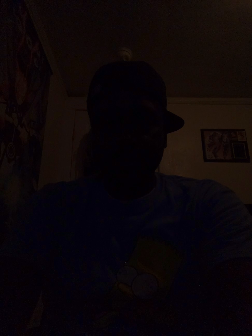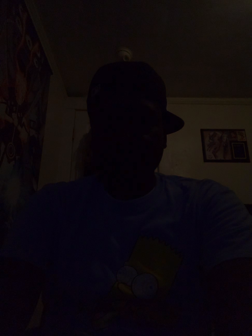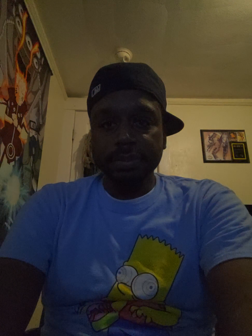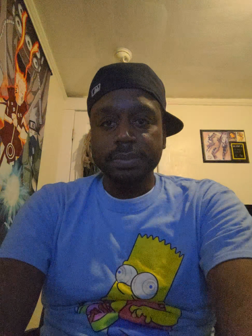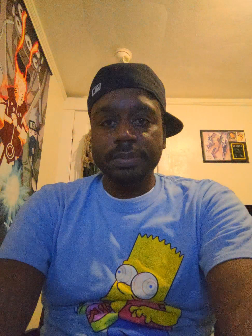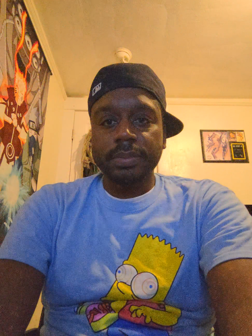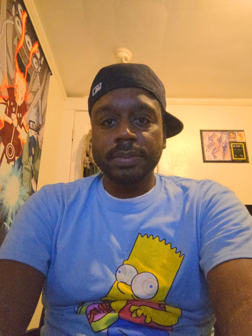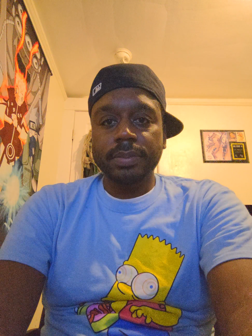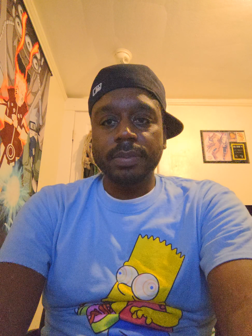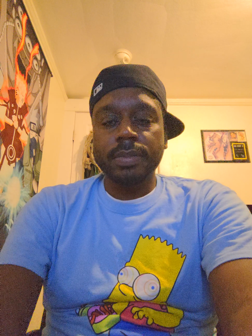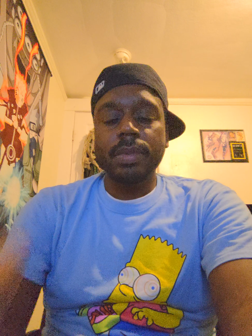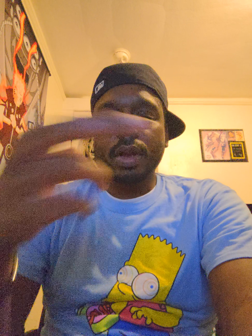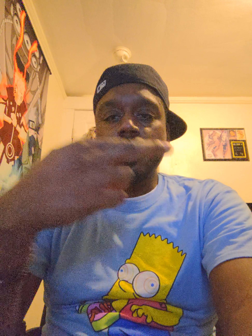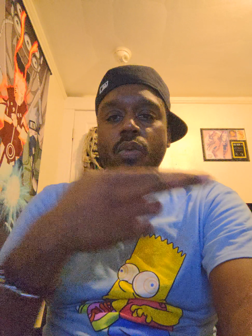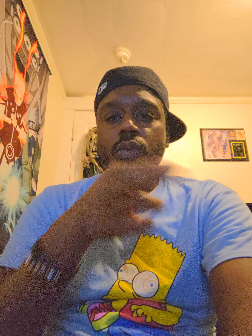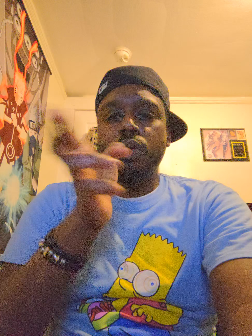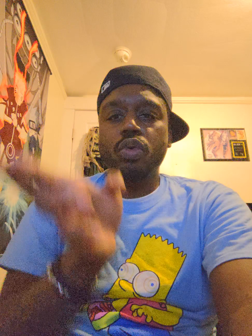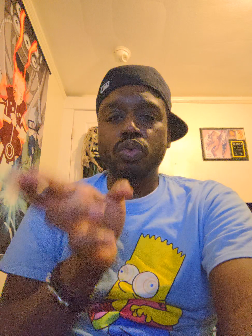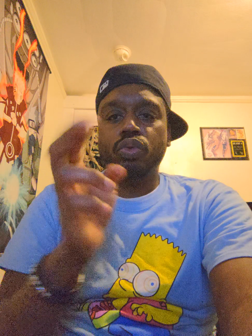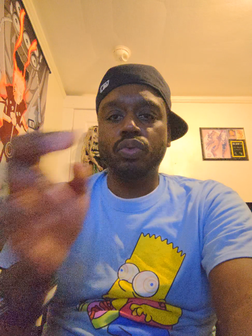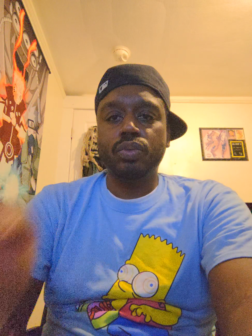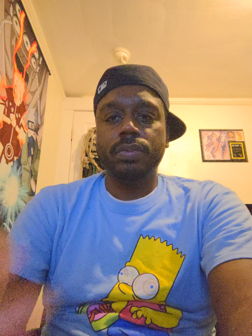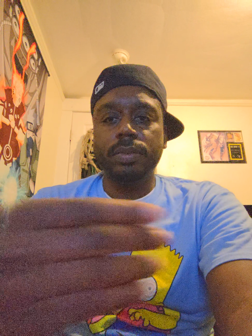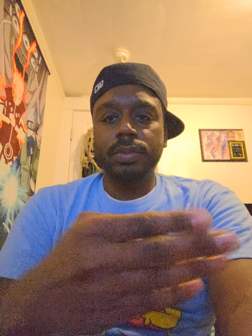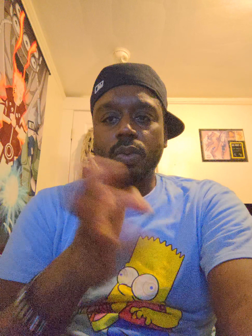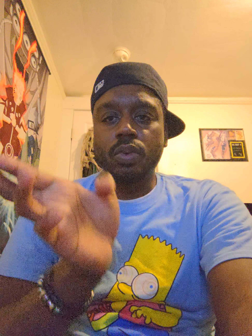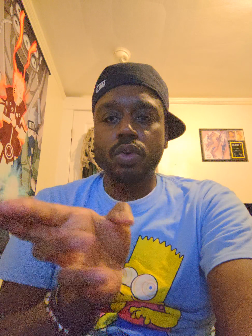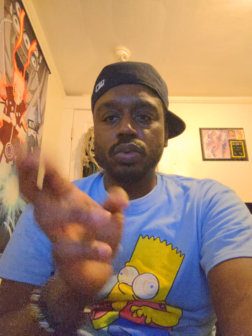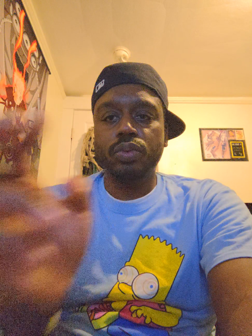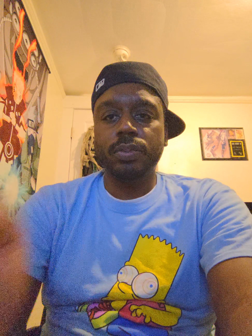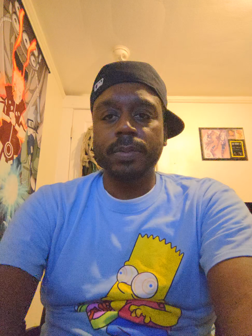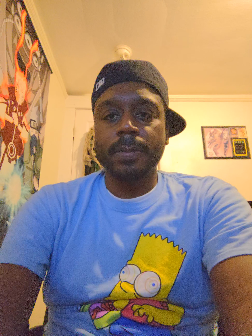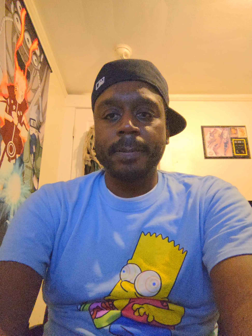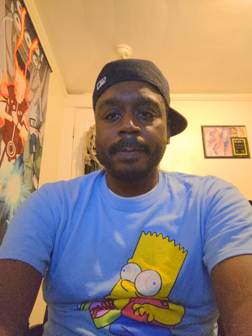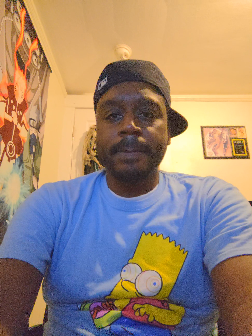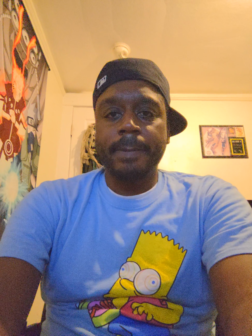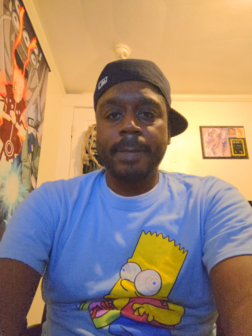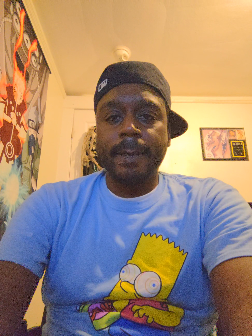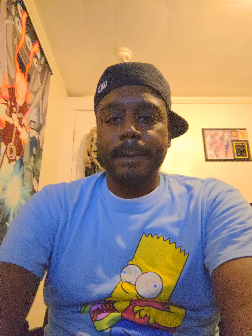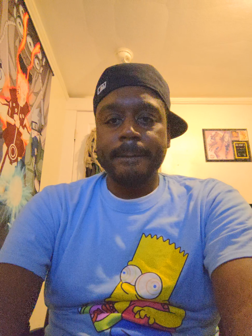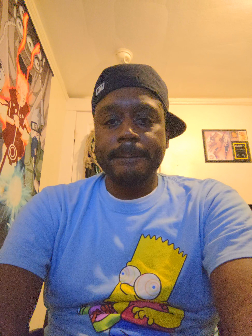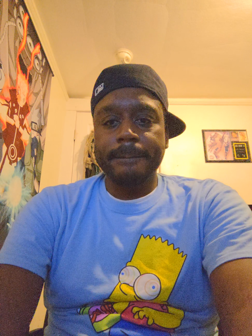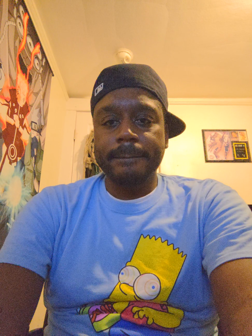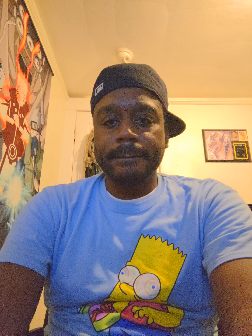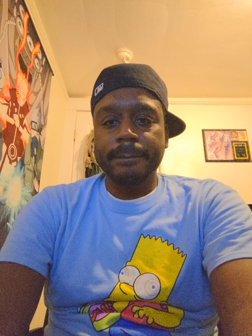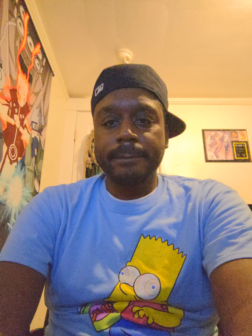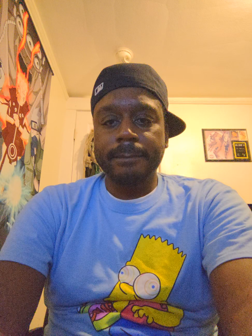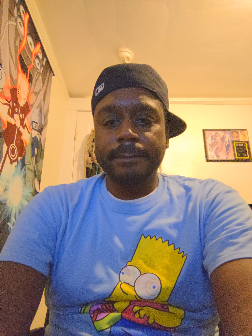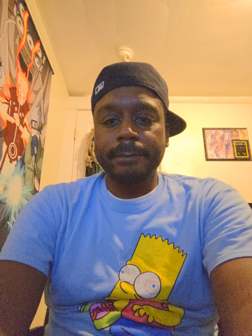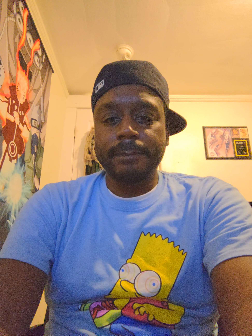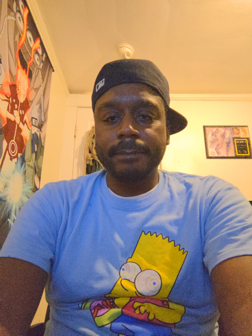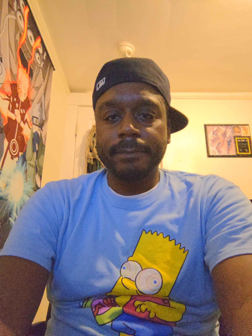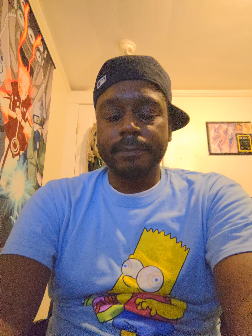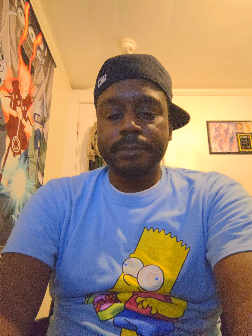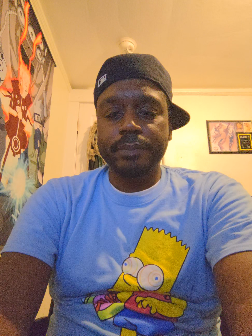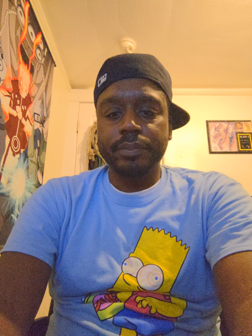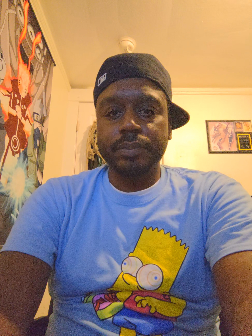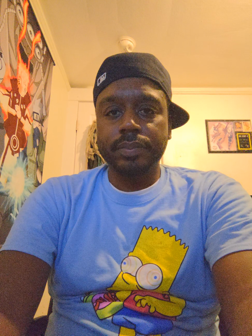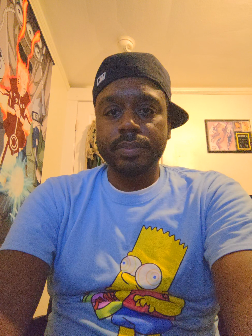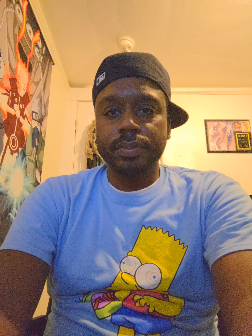room